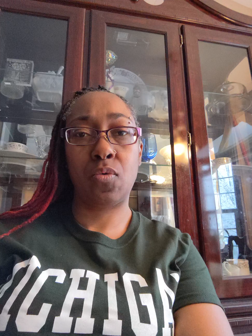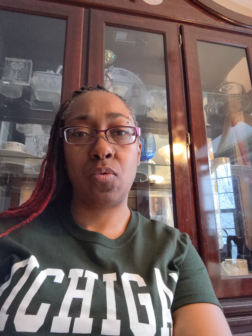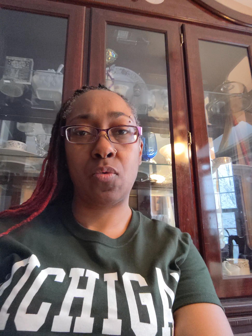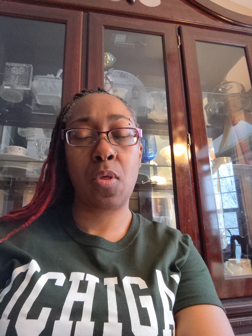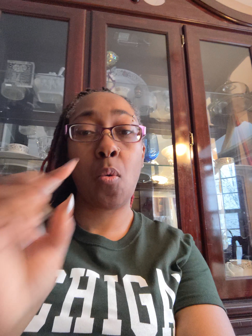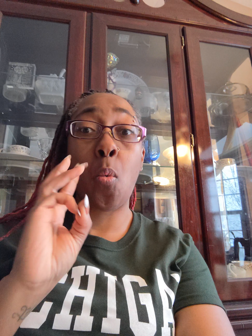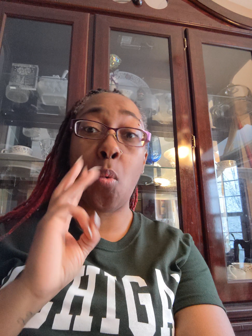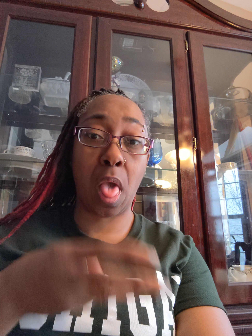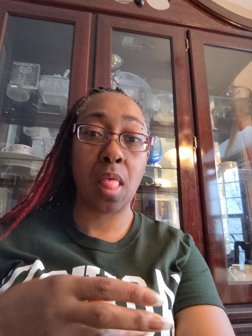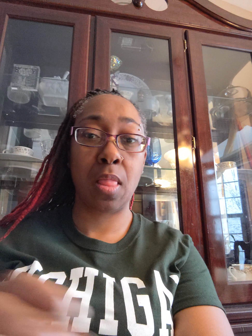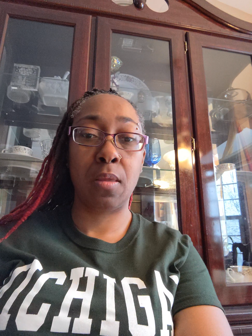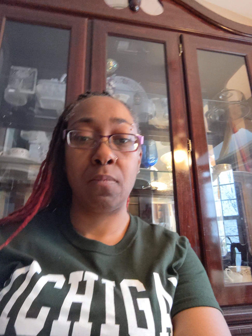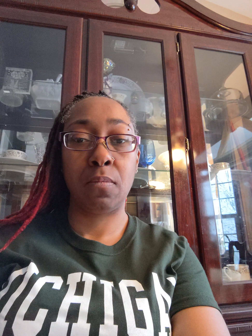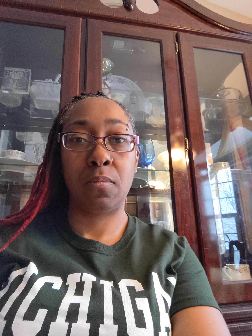will